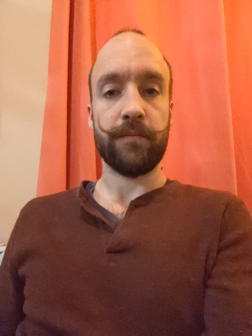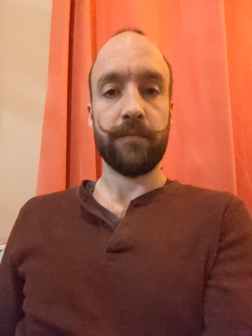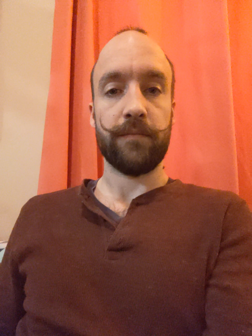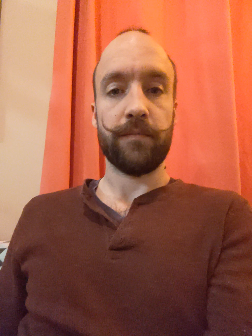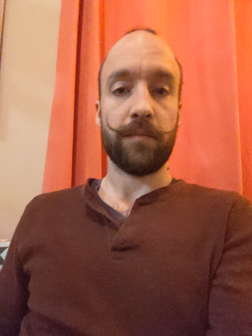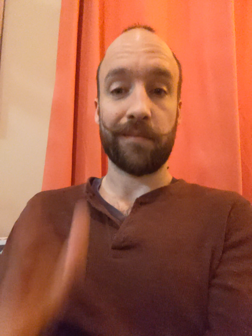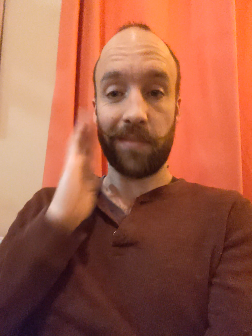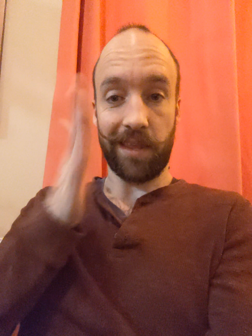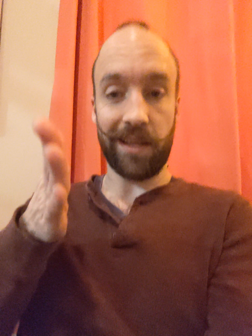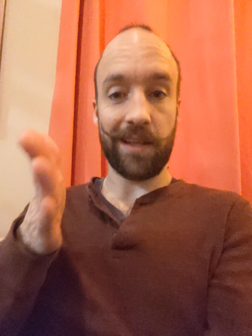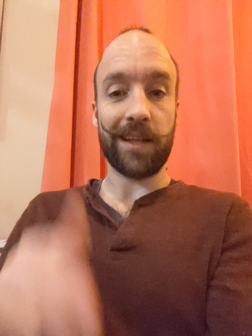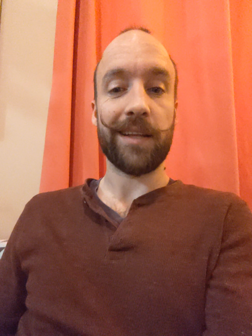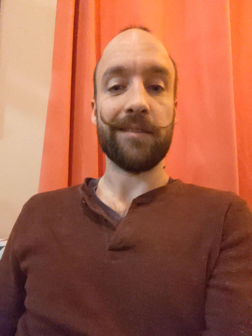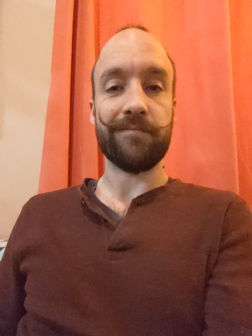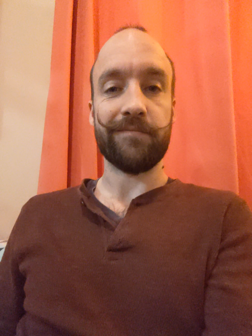will